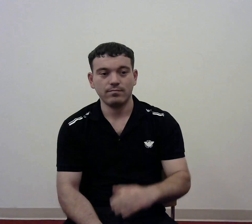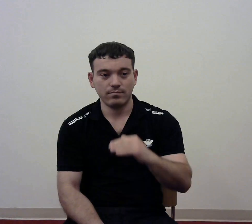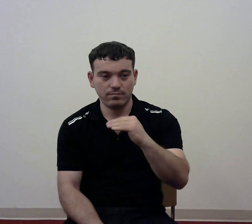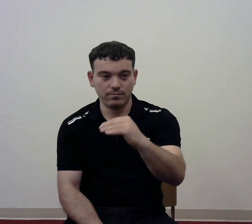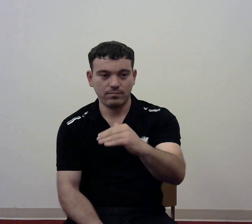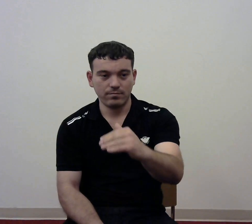siz